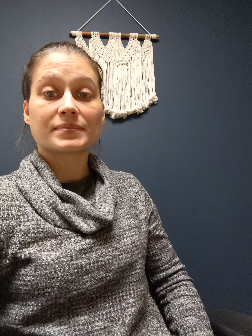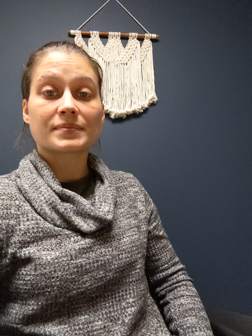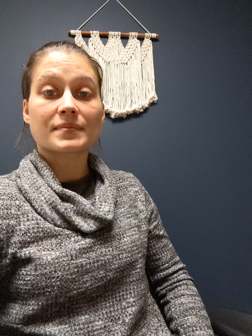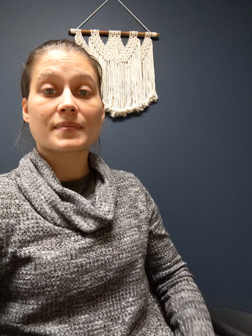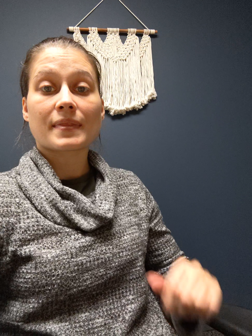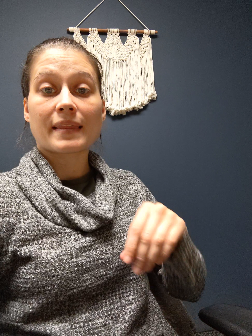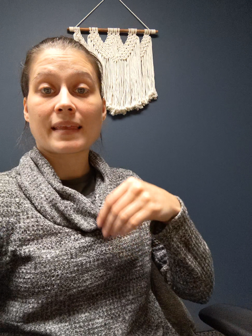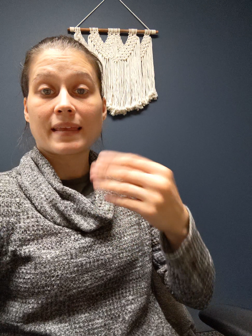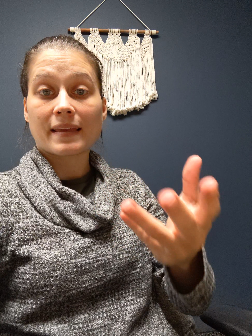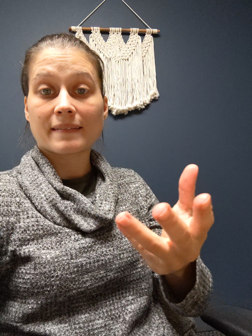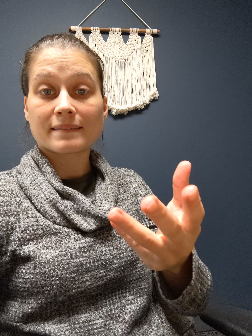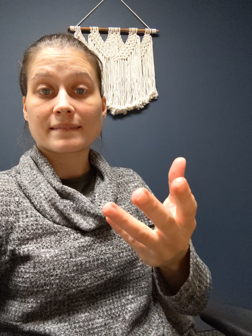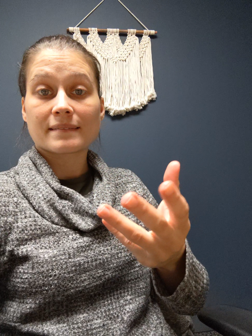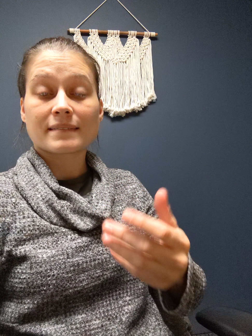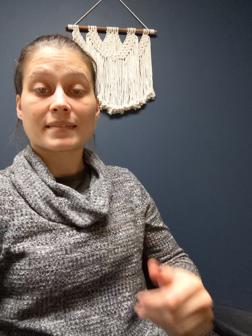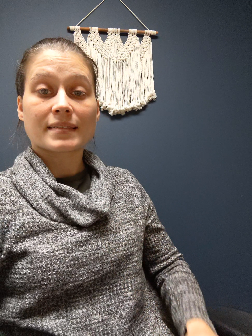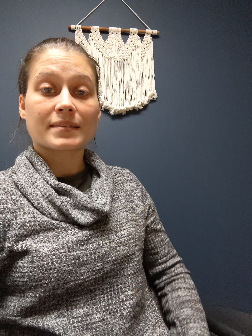give